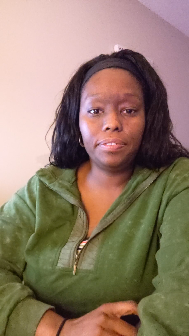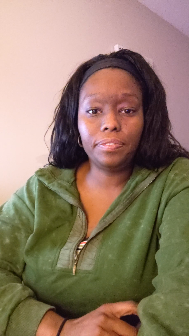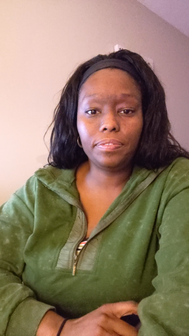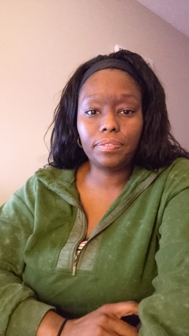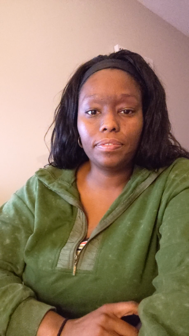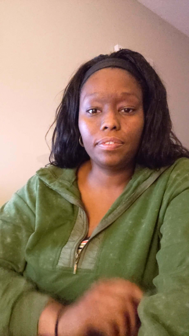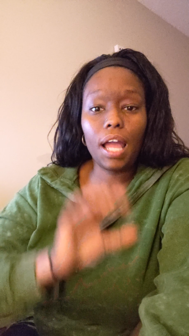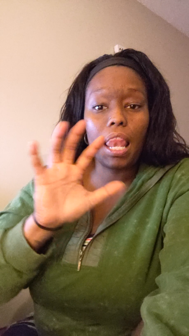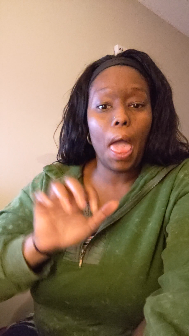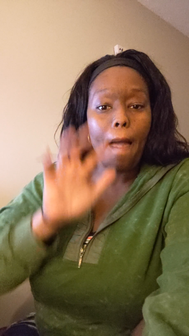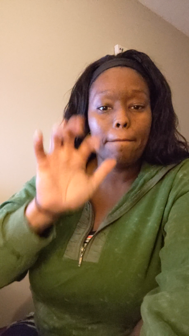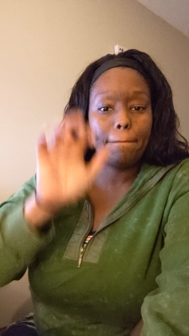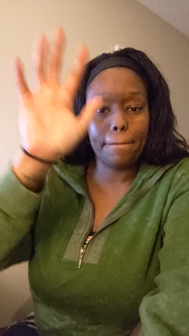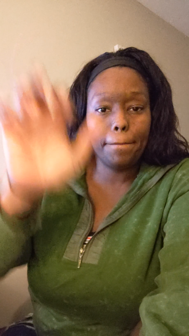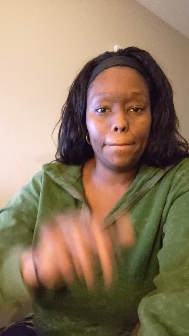climb